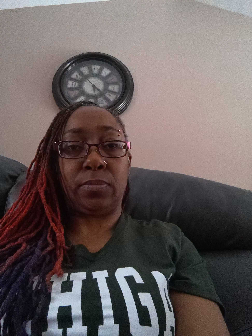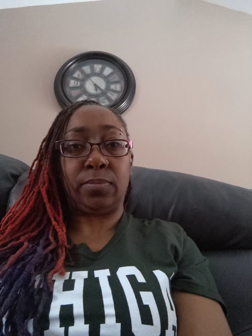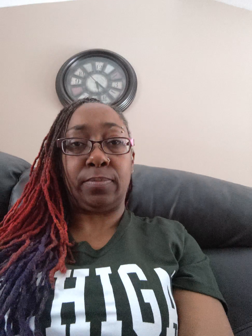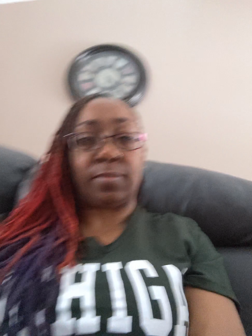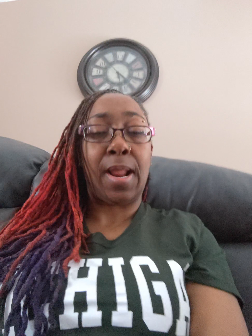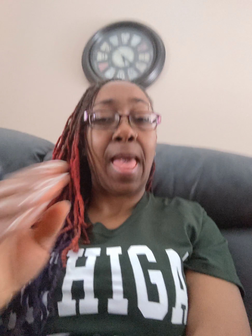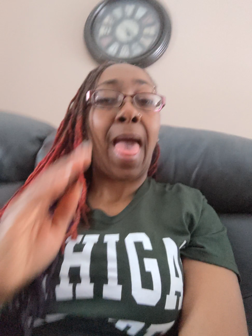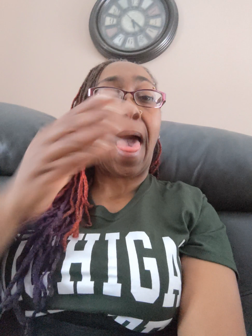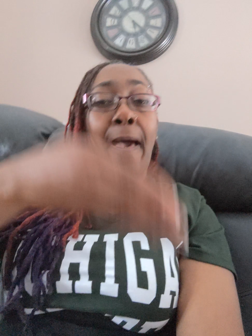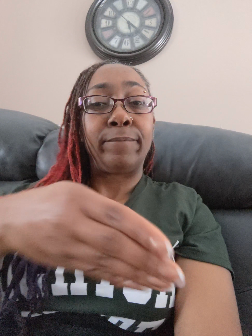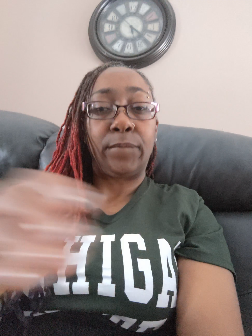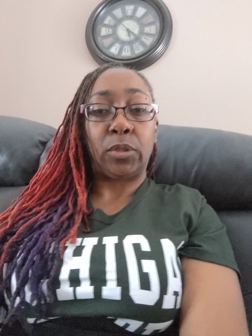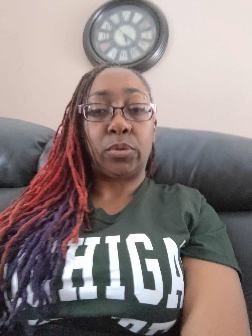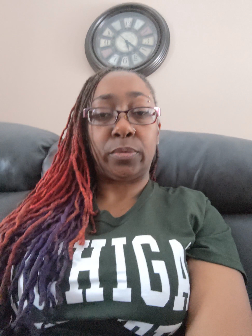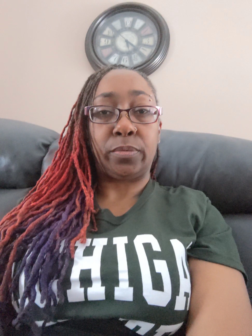after